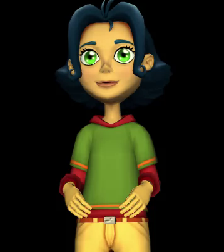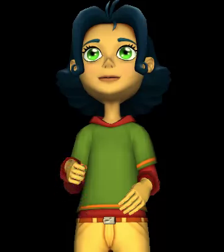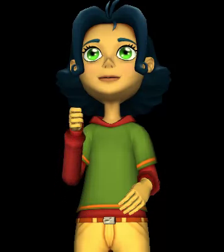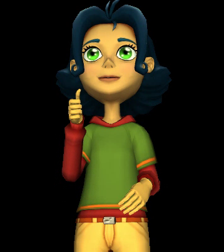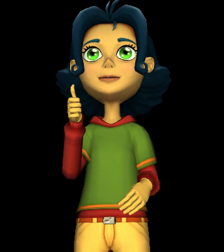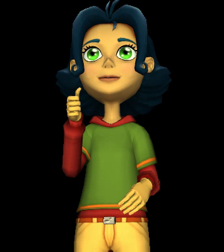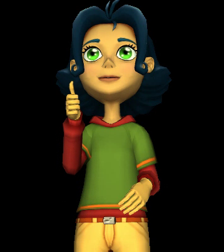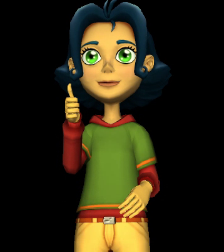قريبا